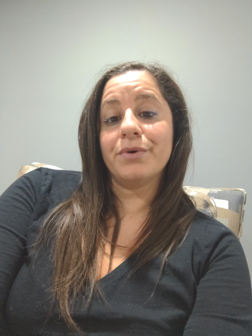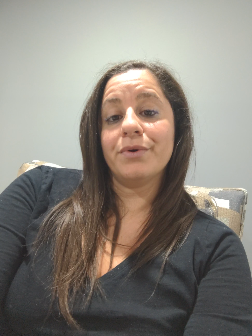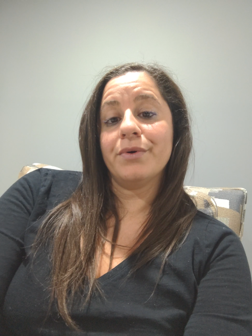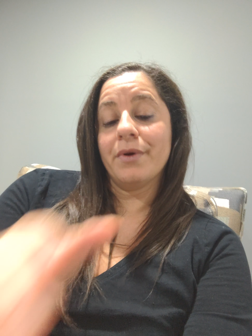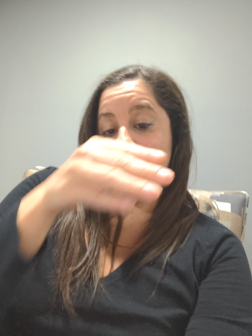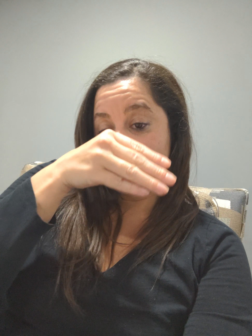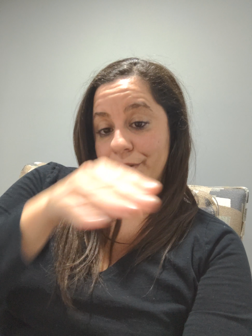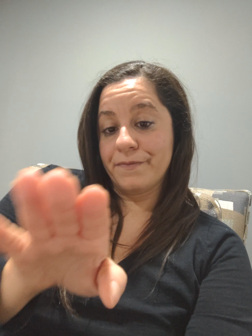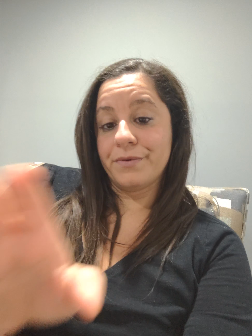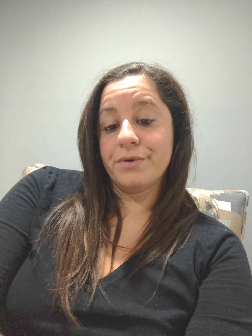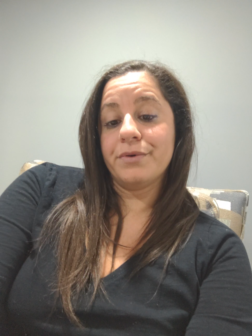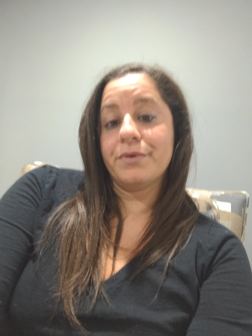elephant